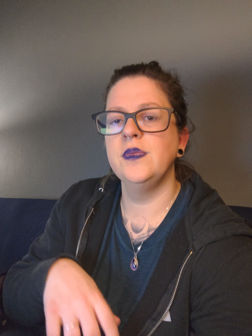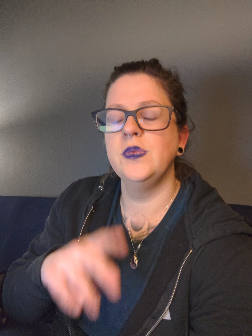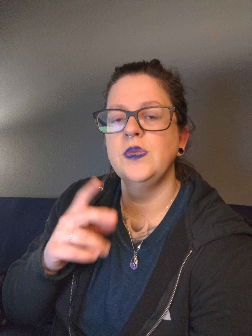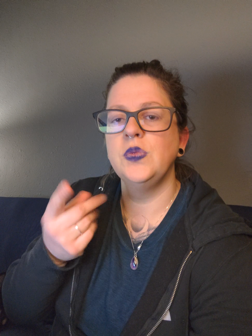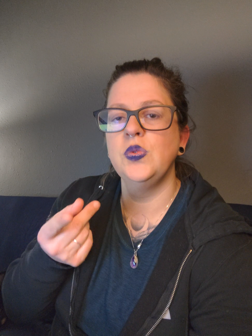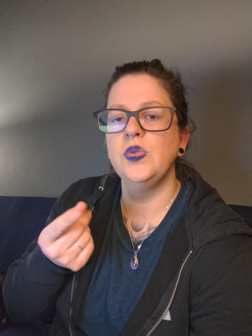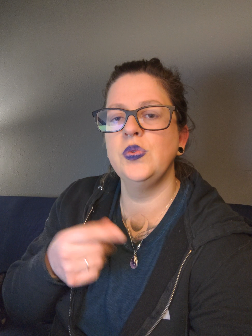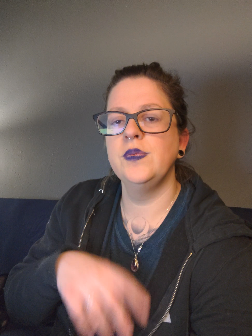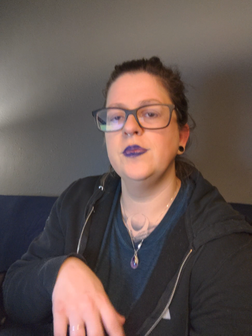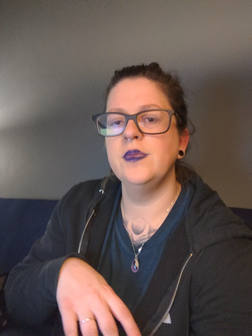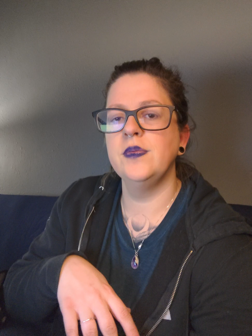dog